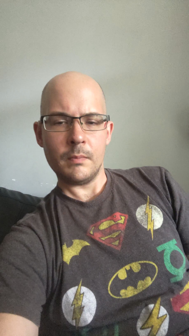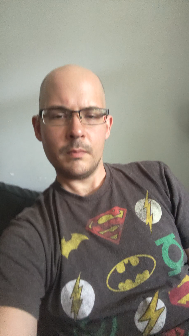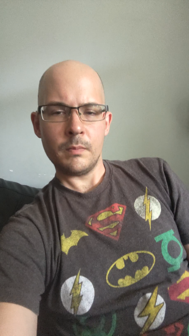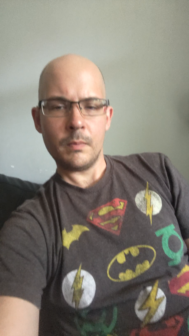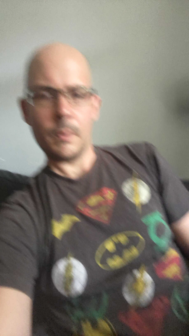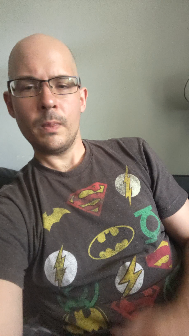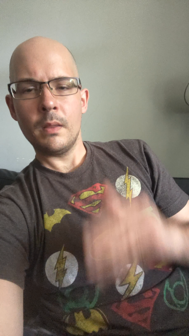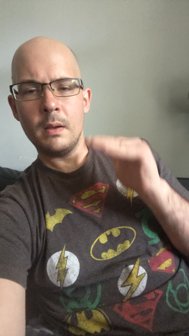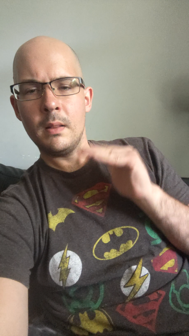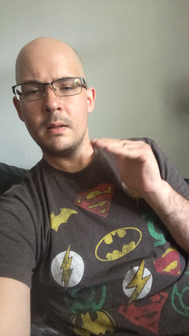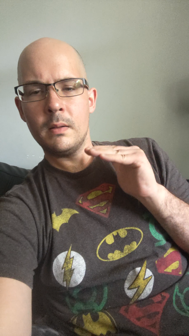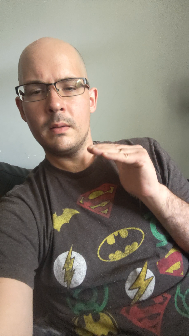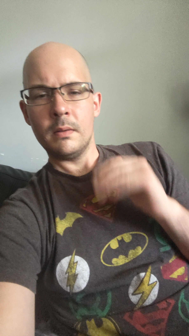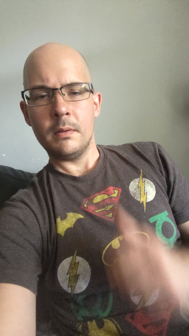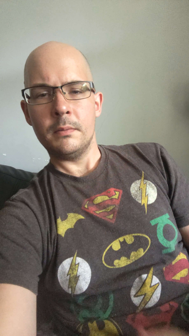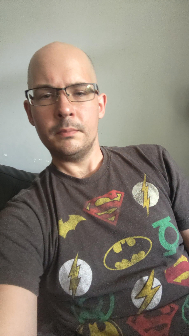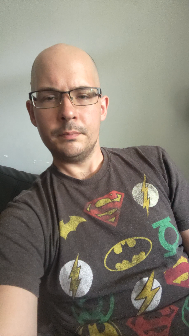little